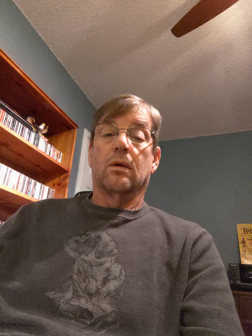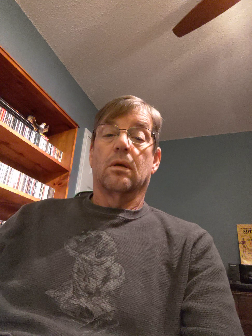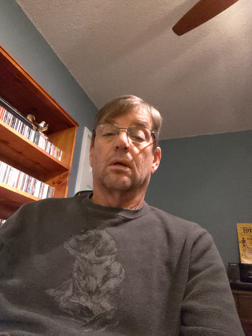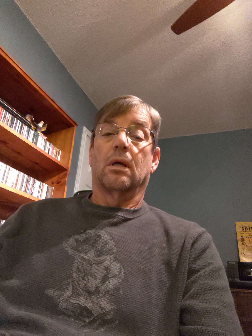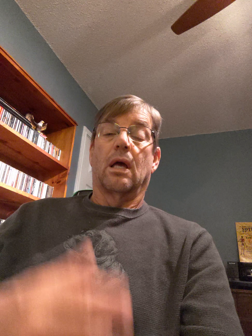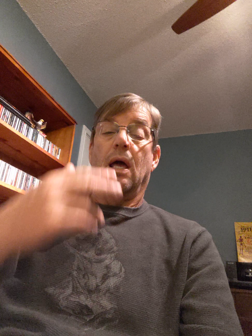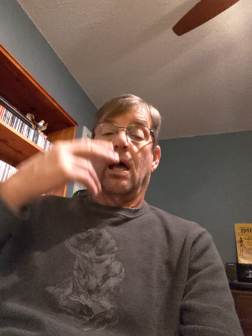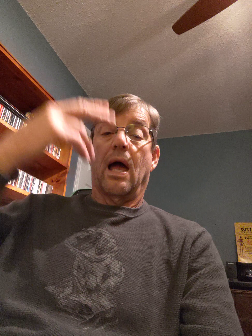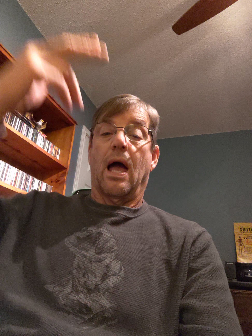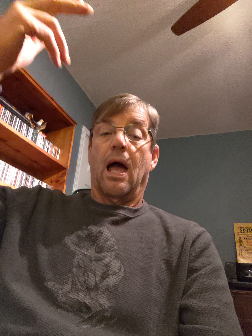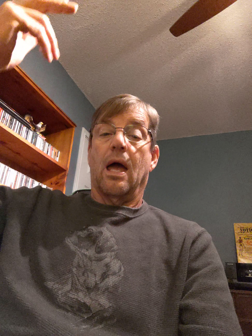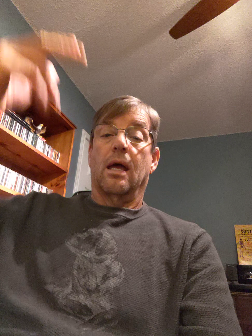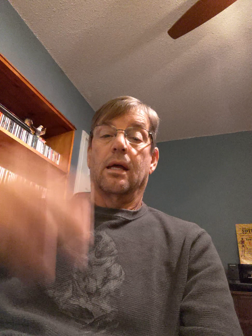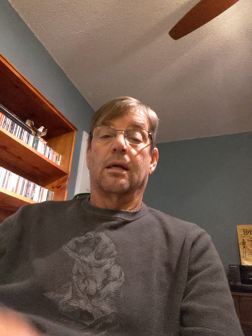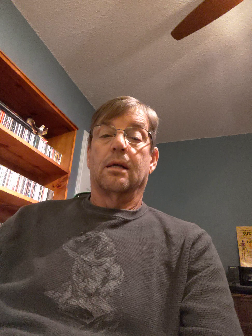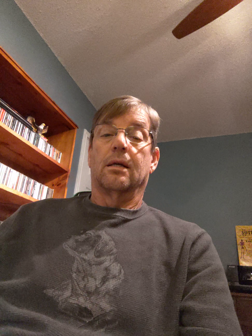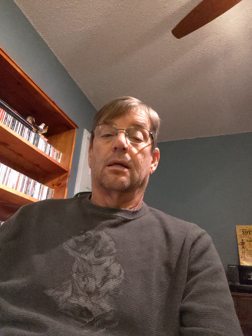high